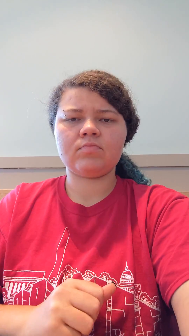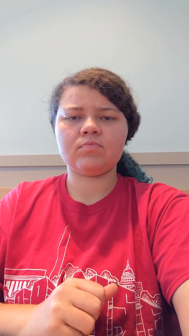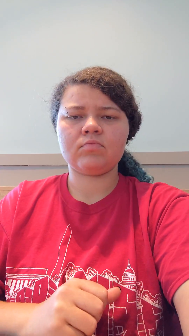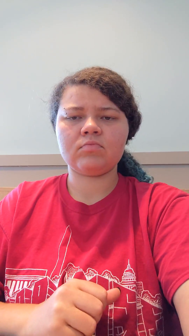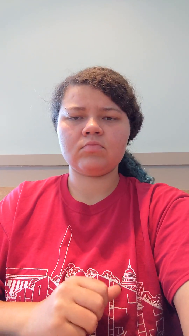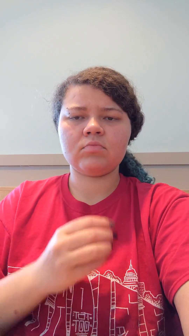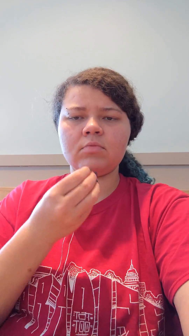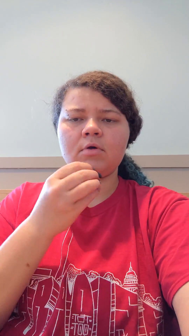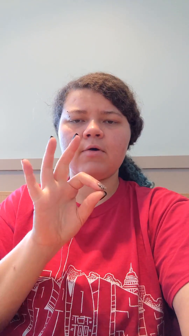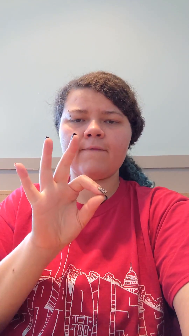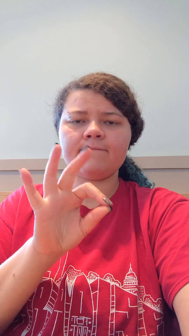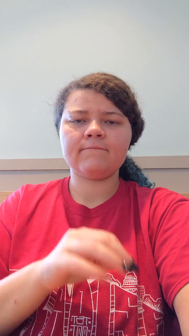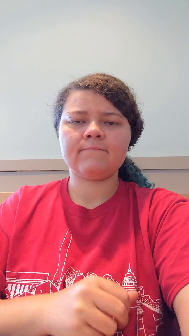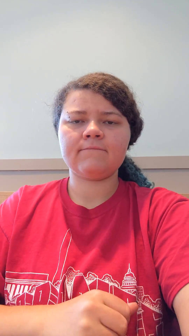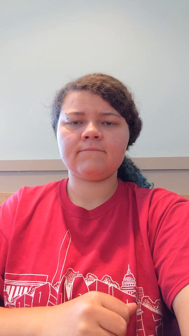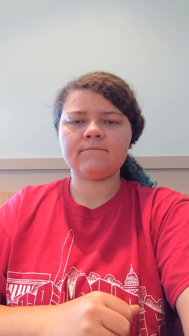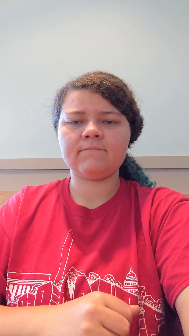of